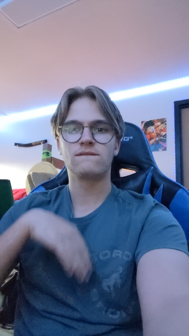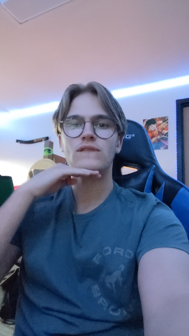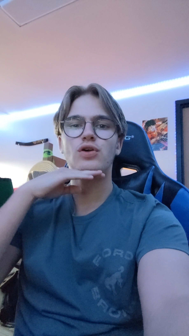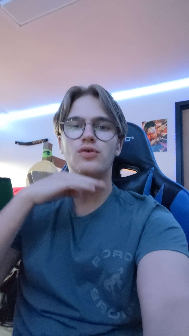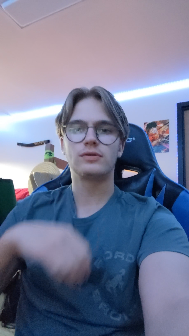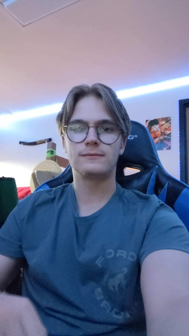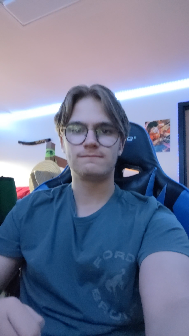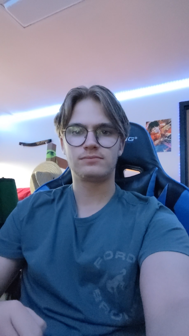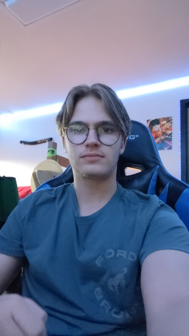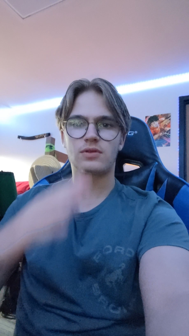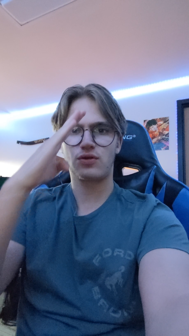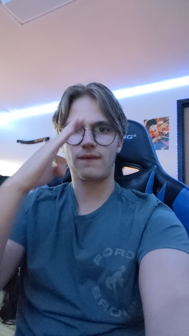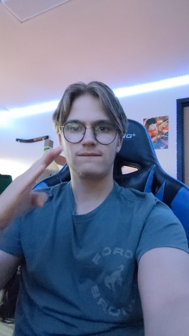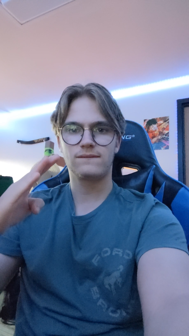roof